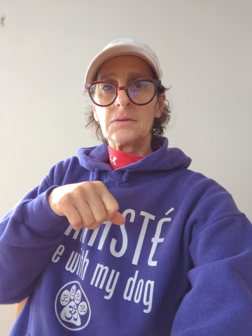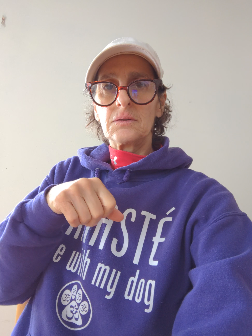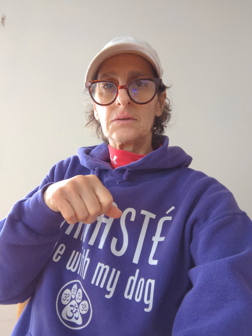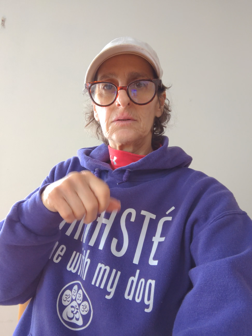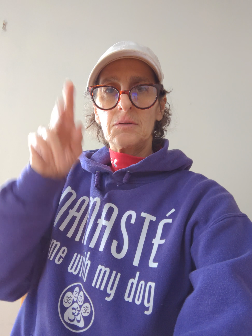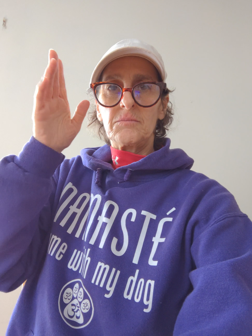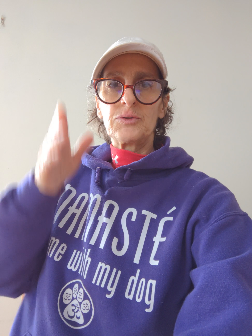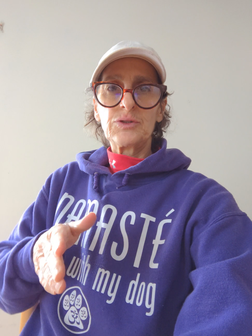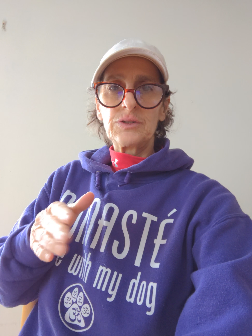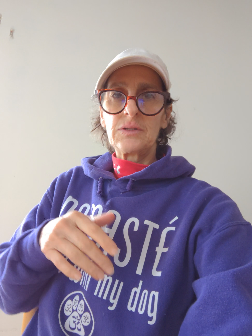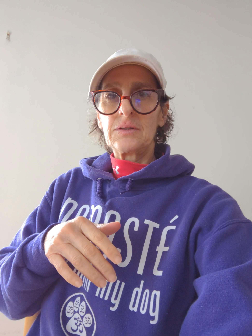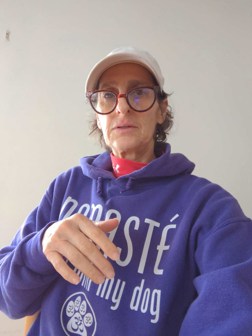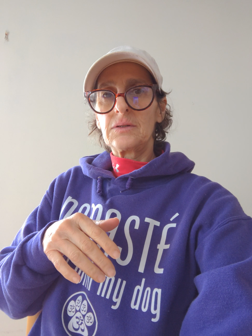person